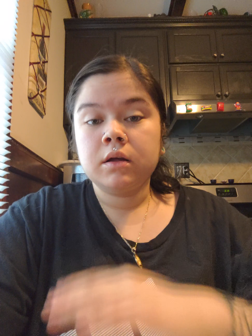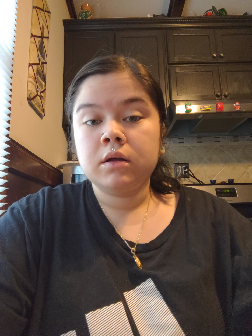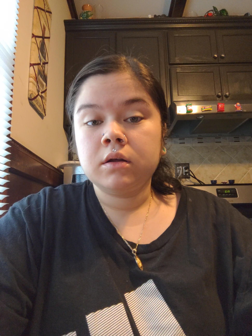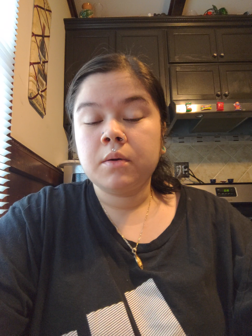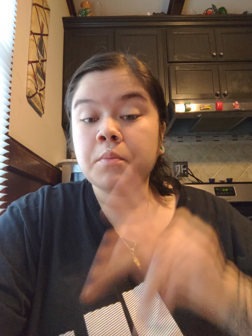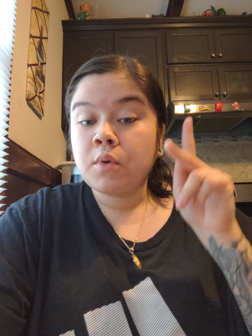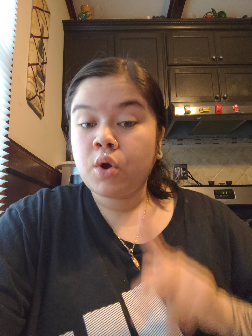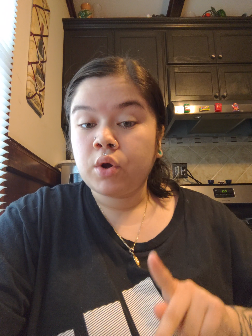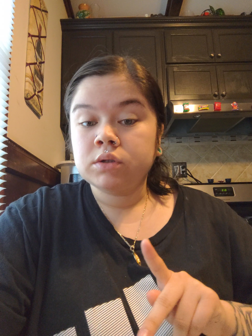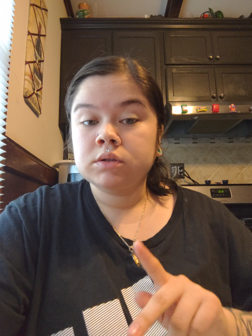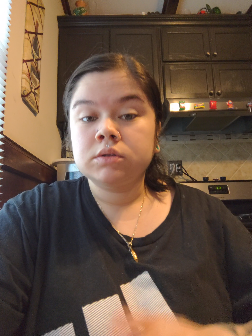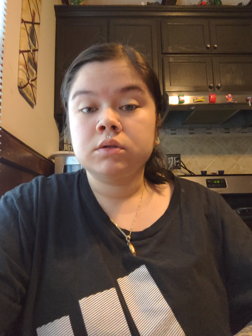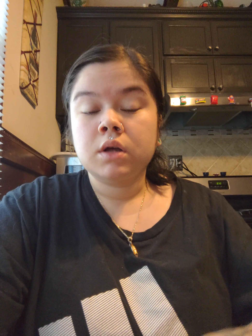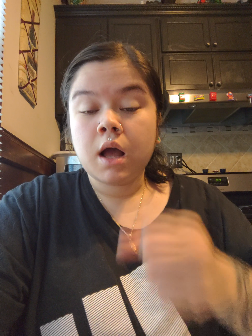person